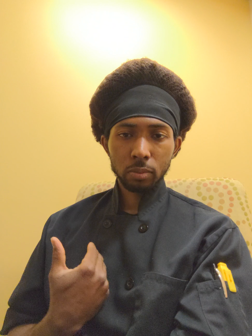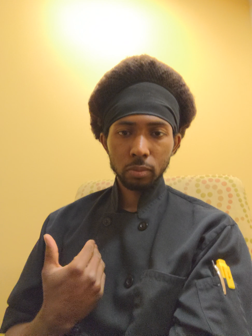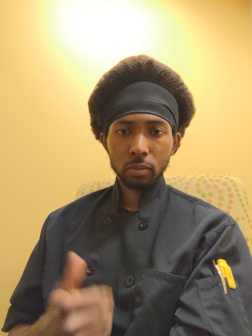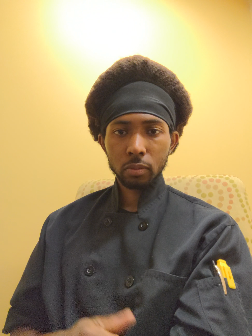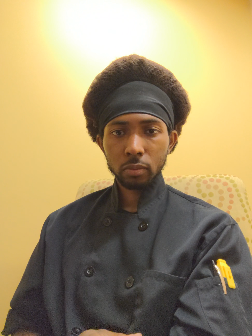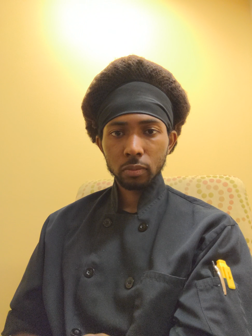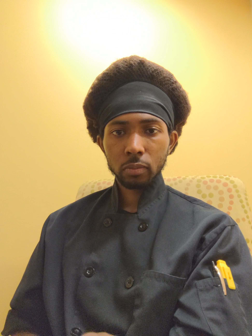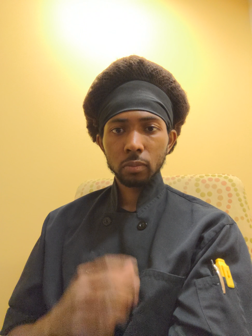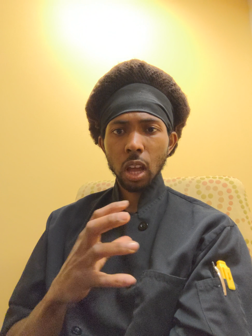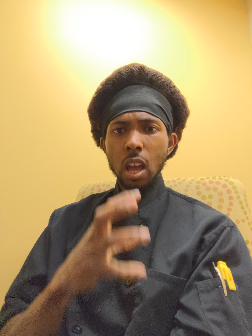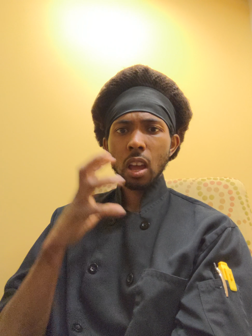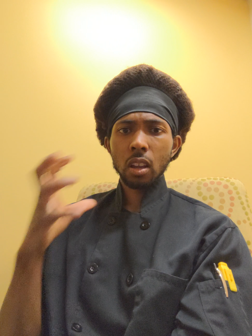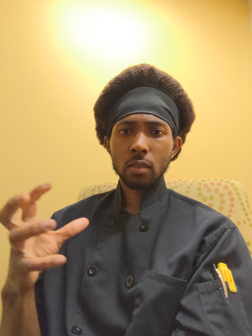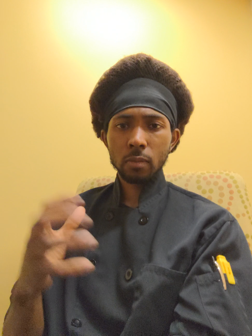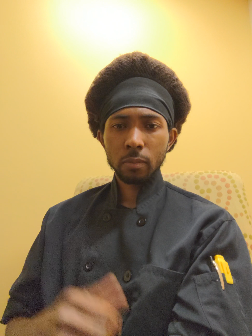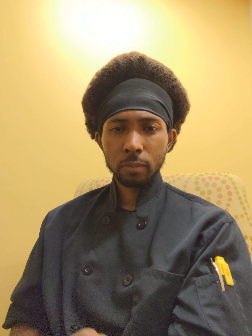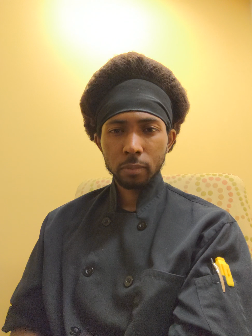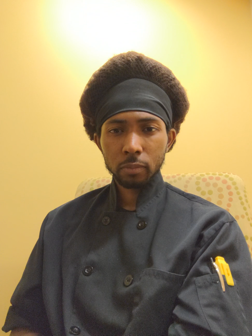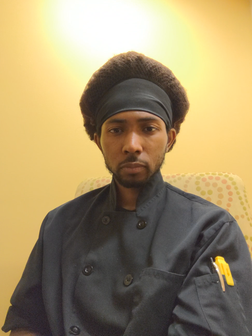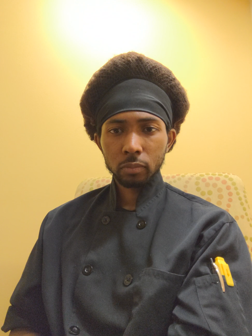a lot